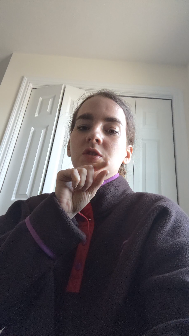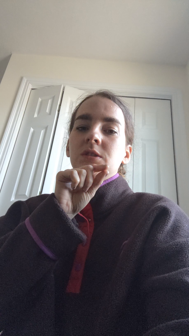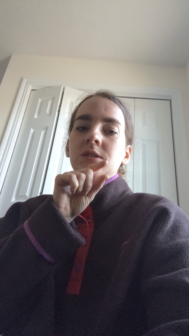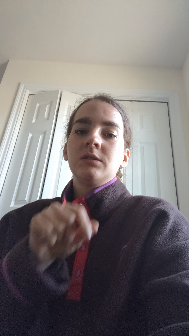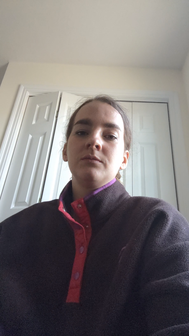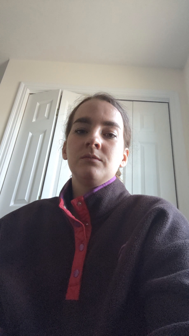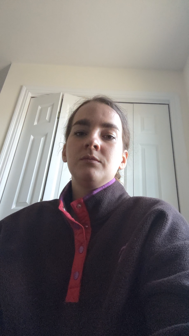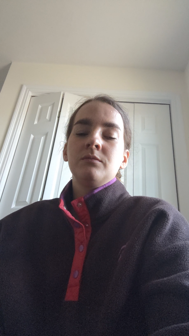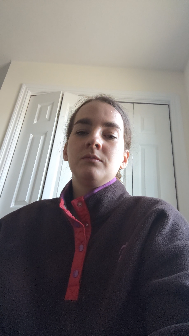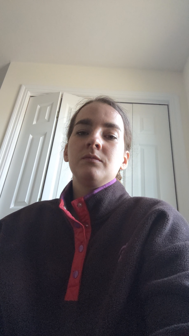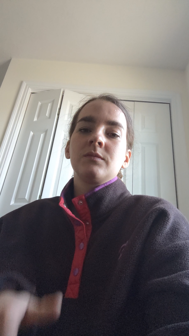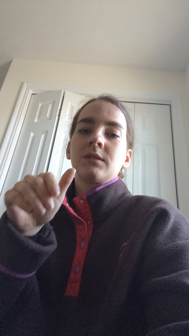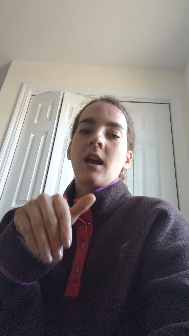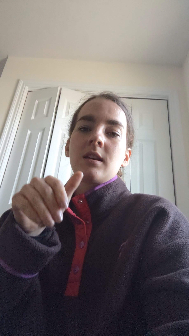night night